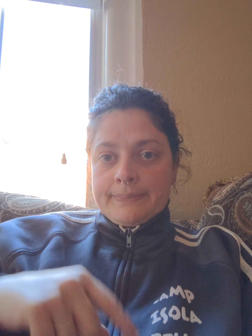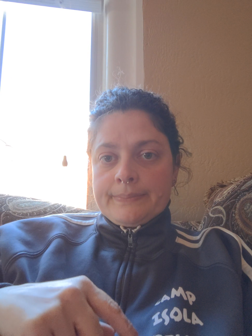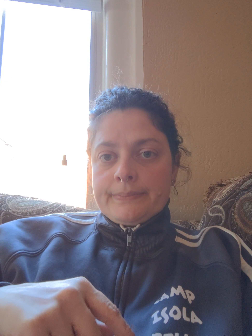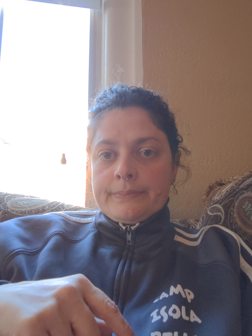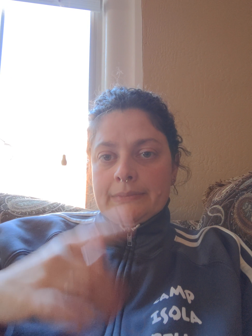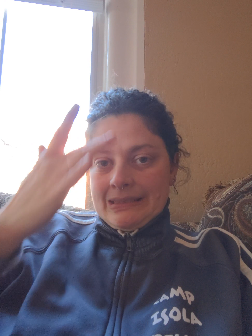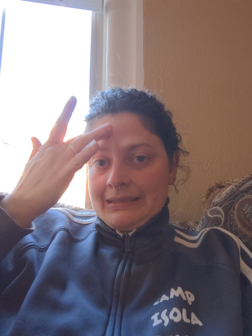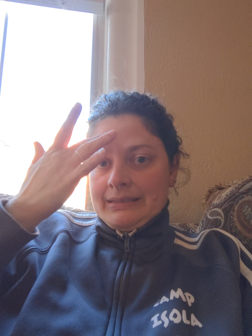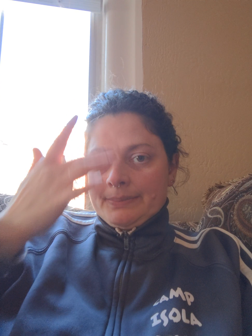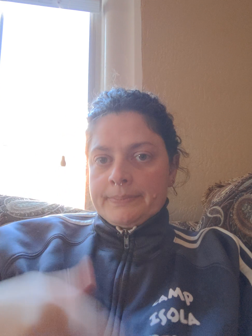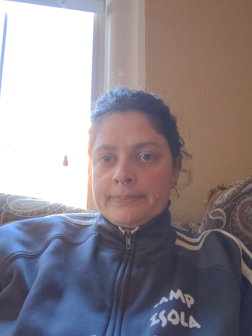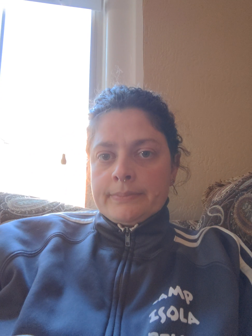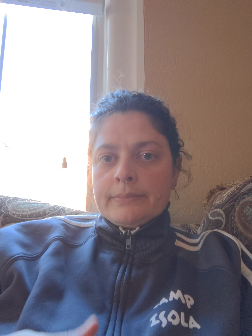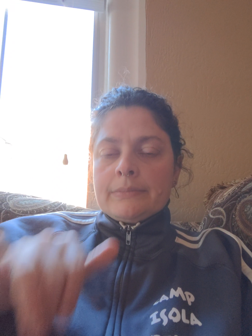sick